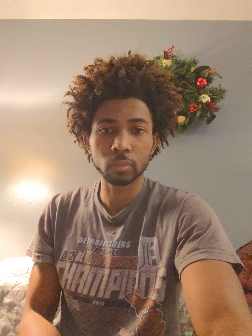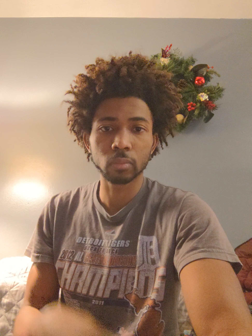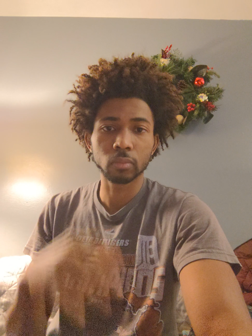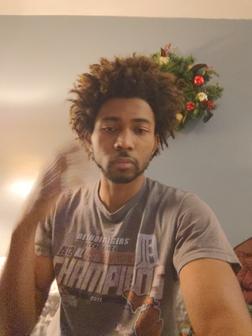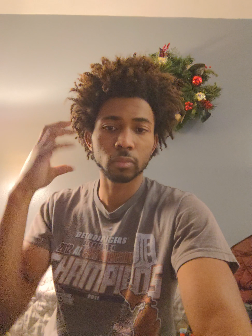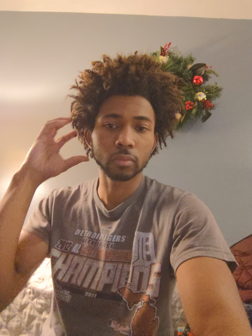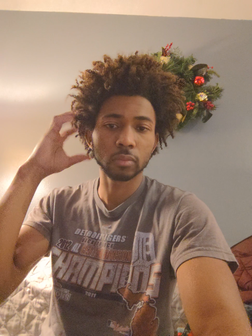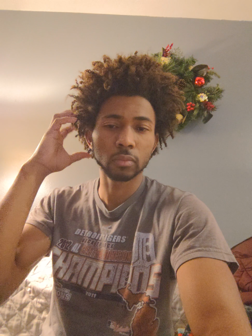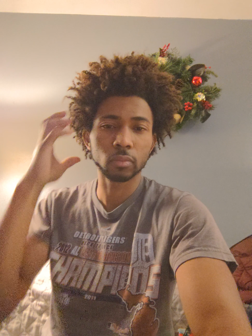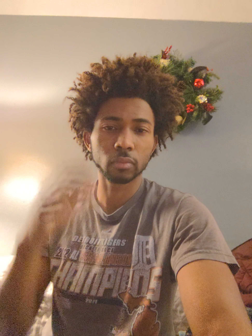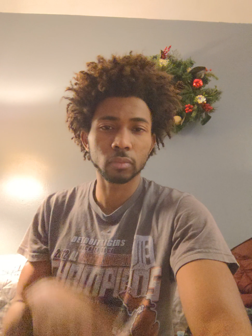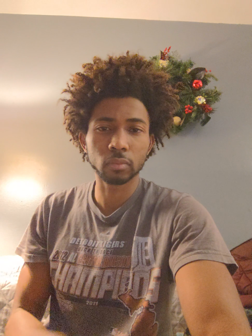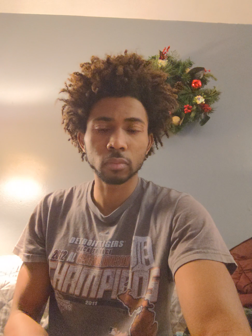radio